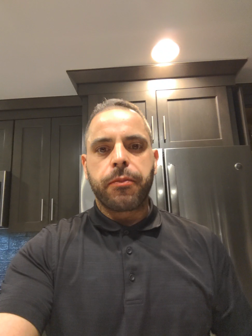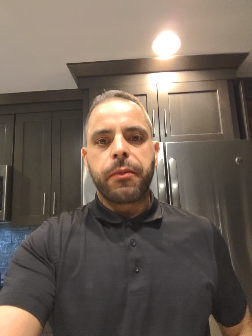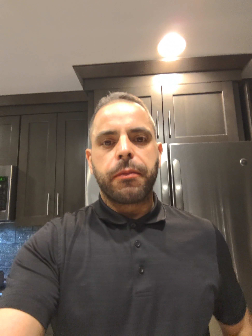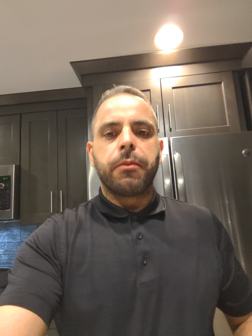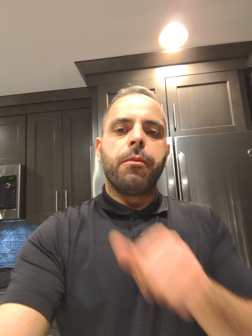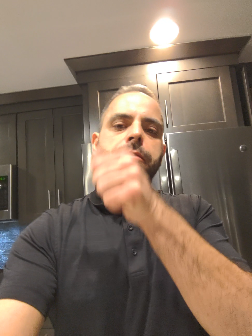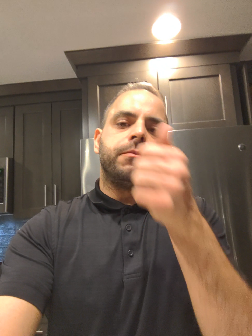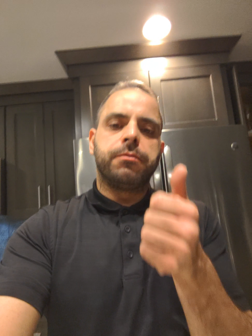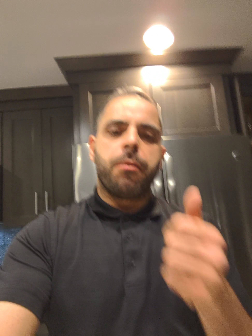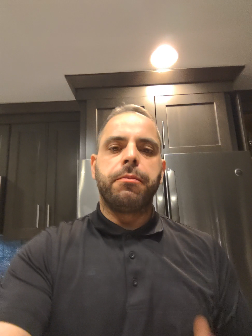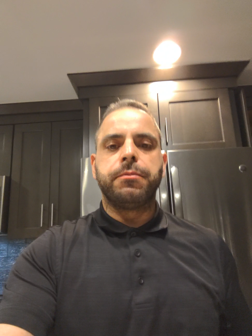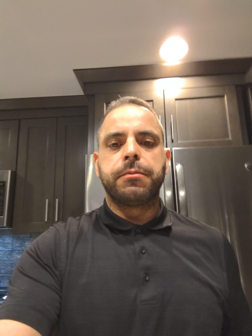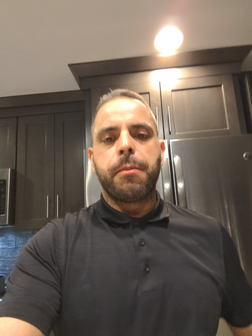another